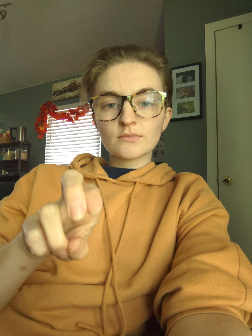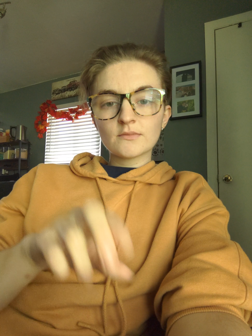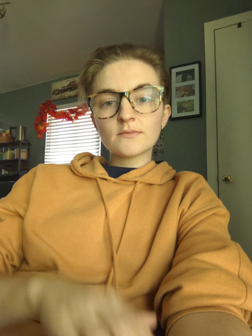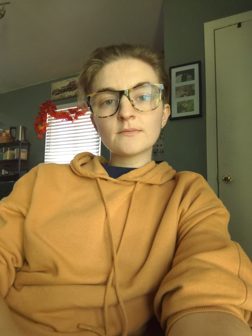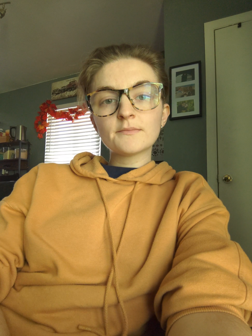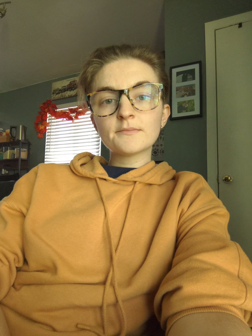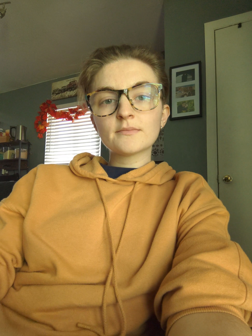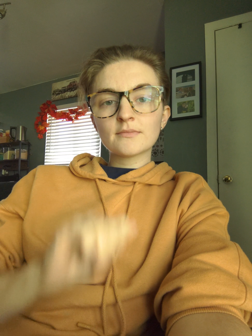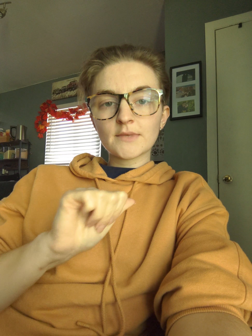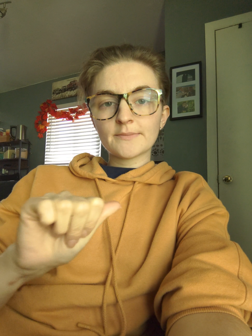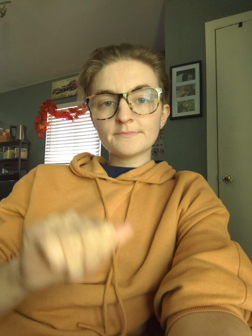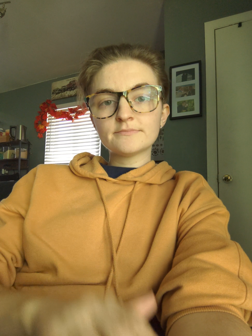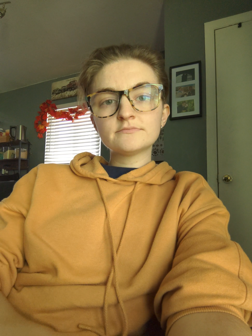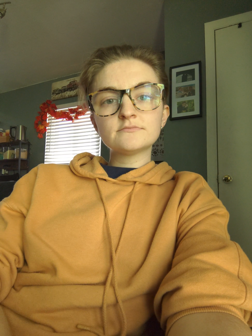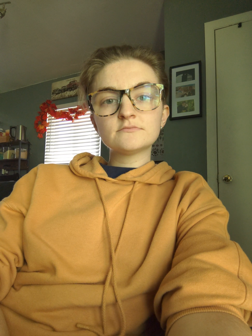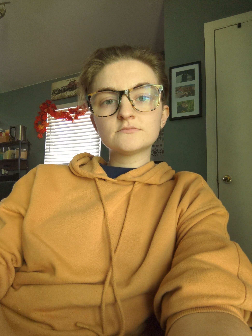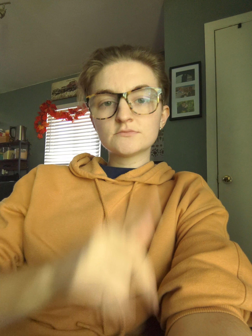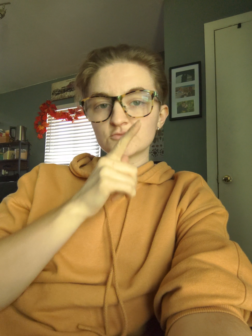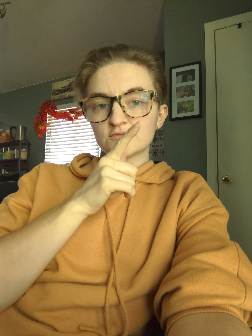a